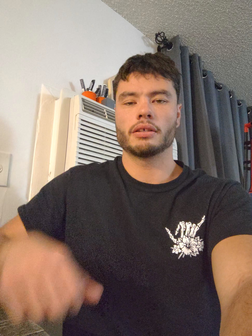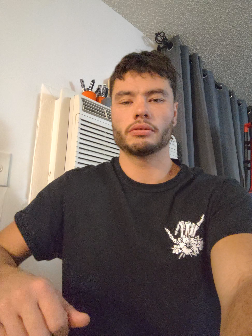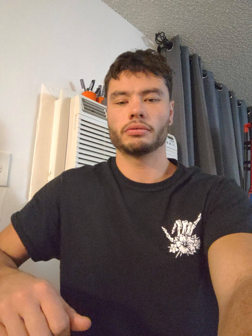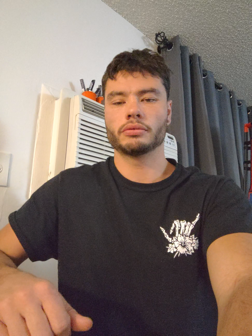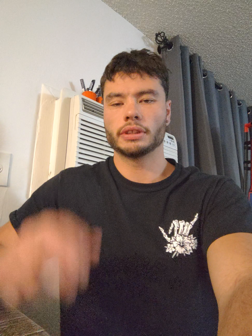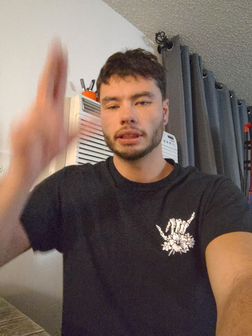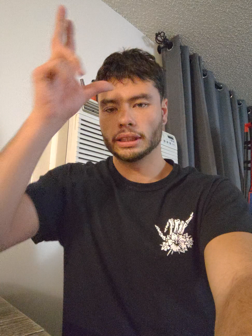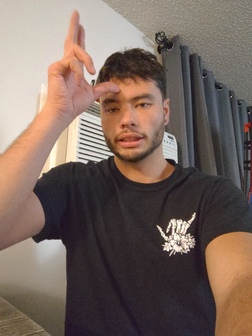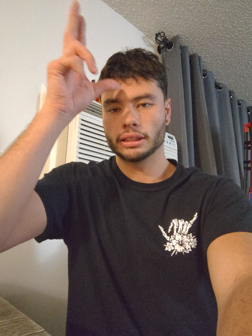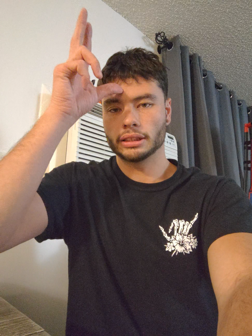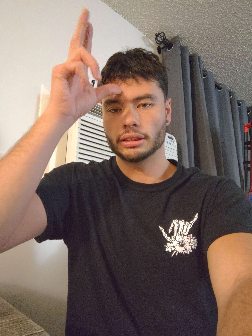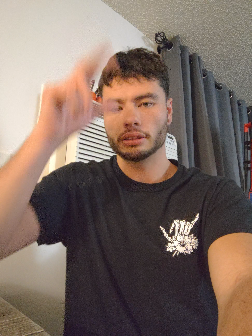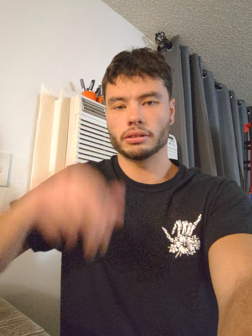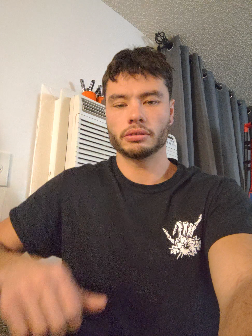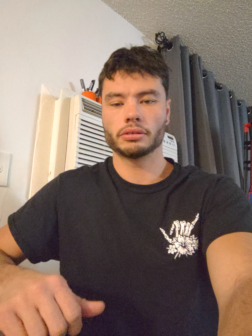hen